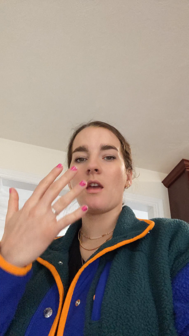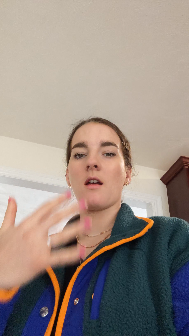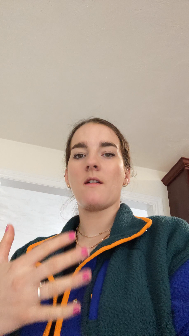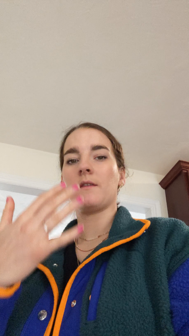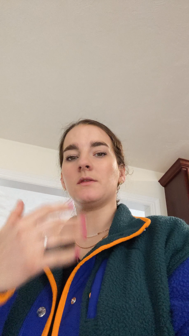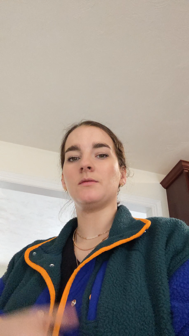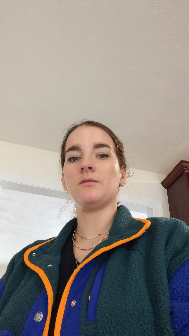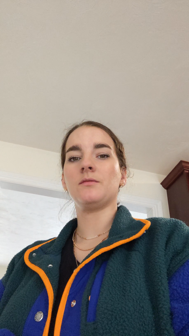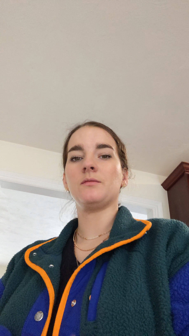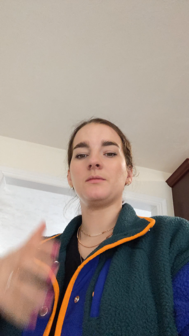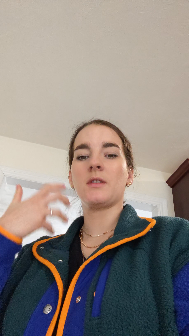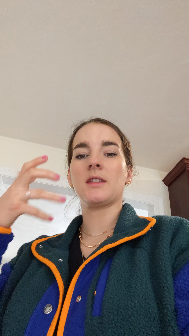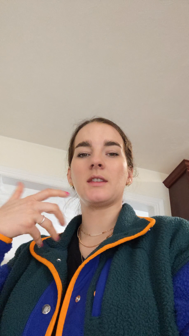monkey